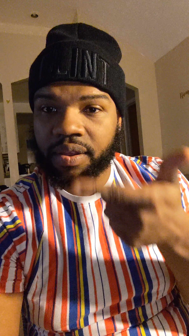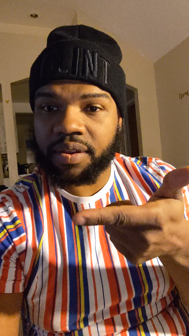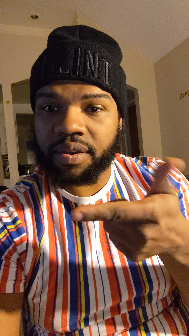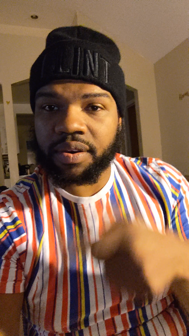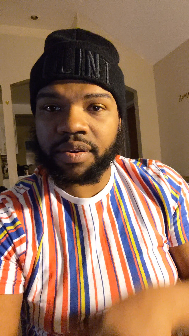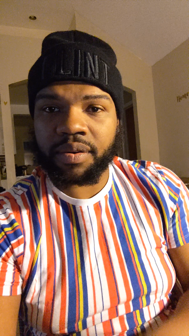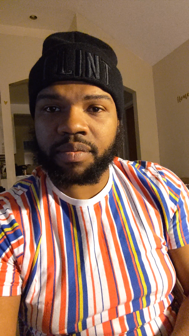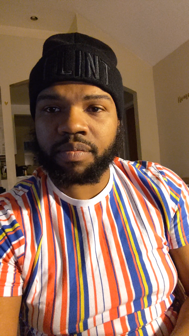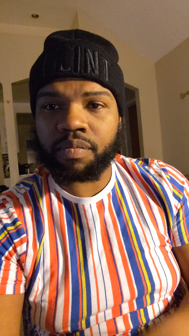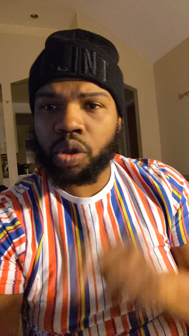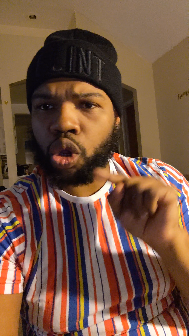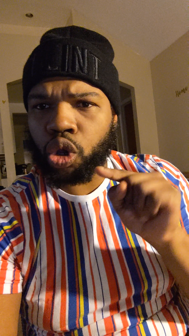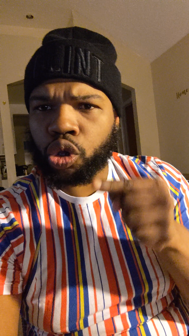hurt